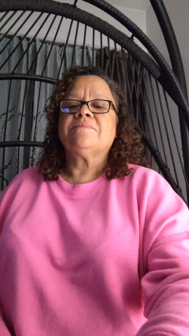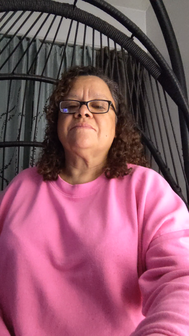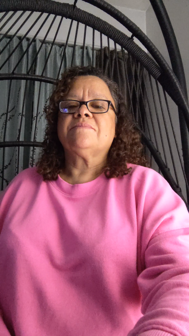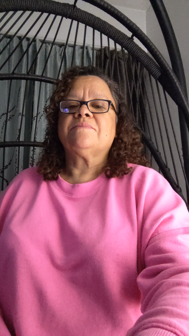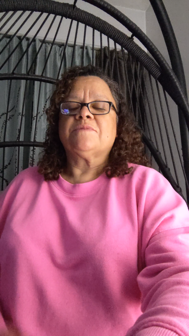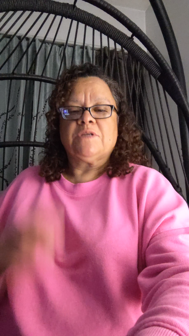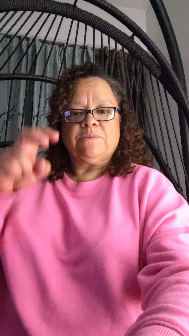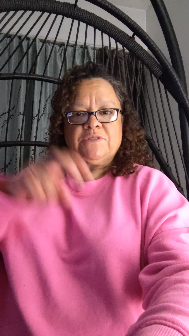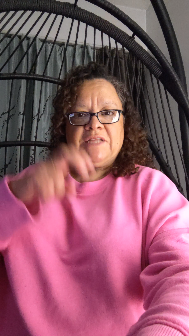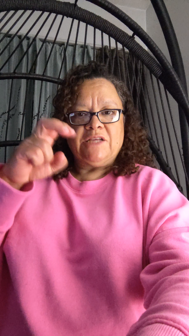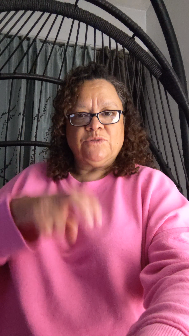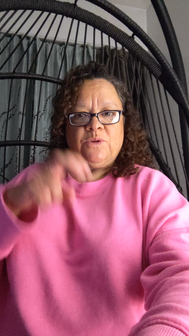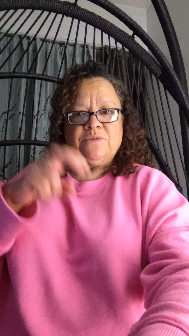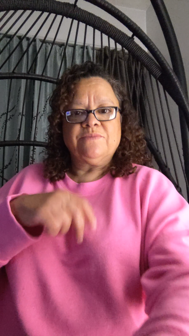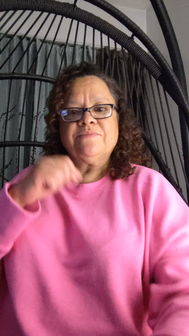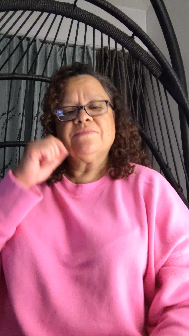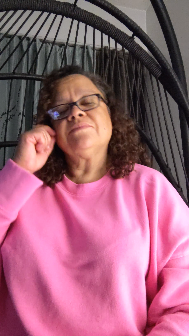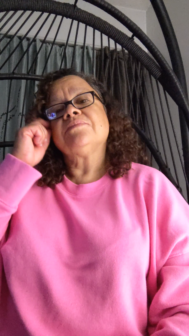potato